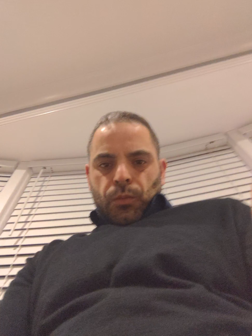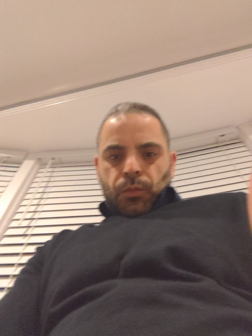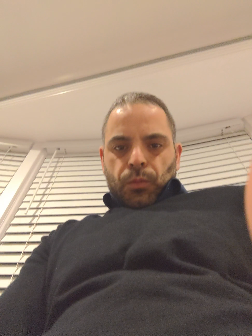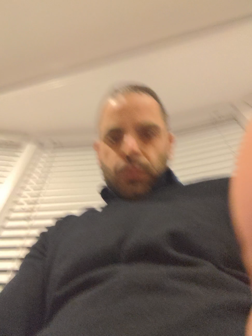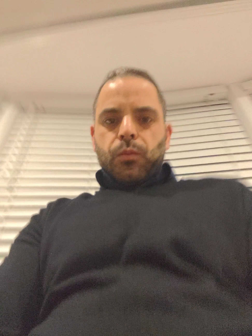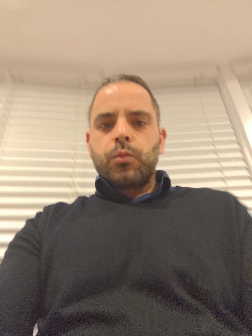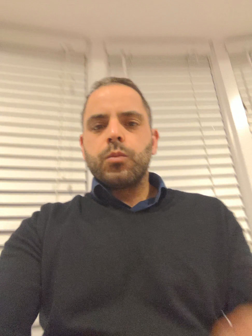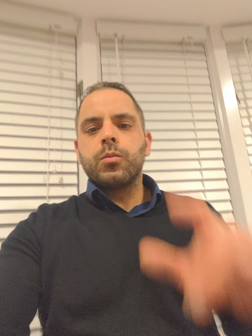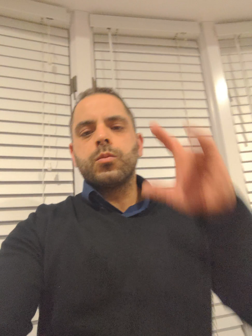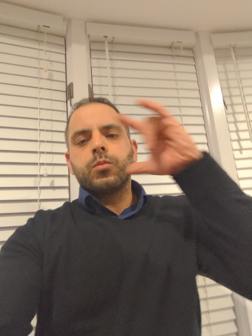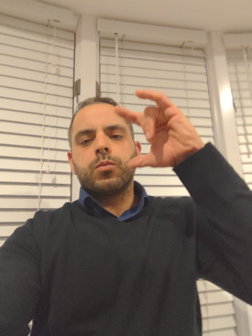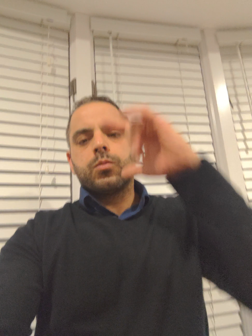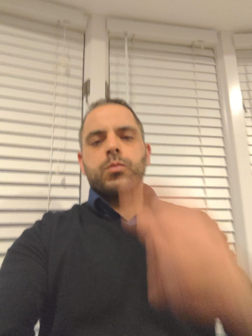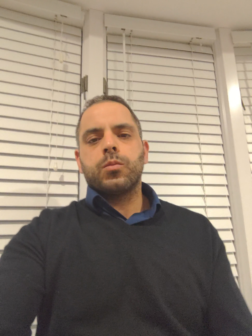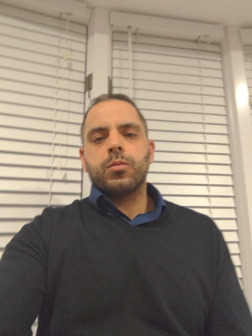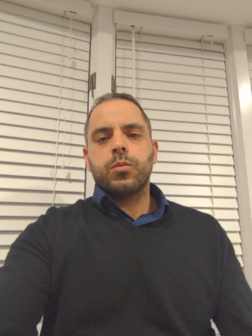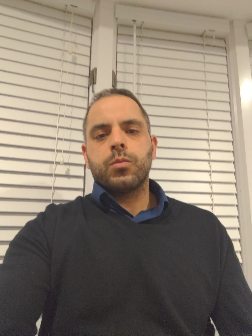airplane